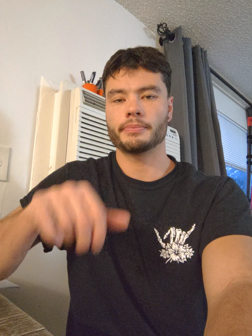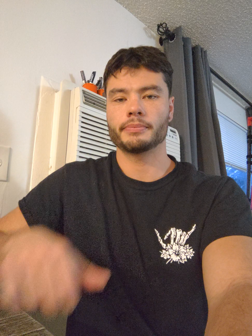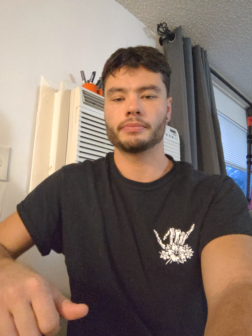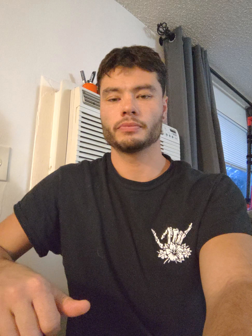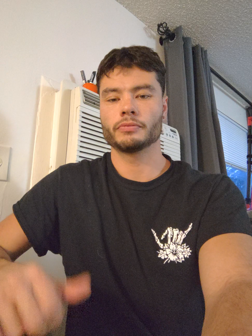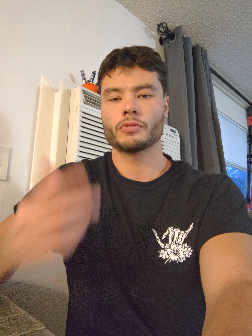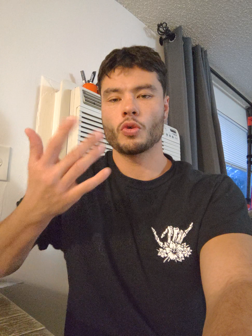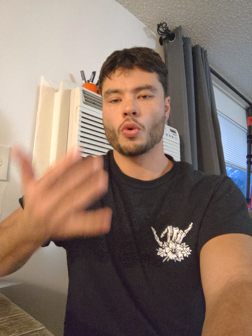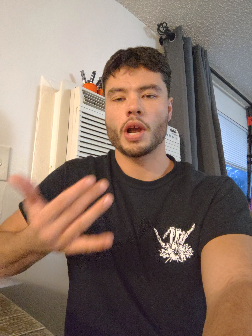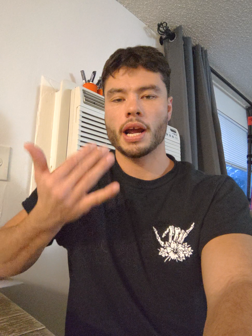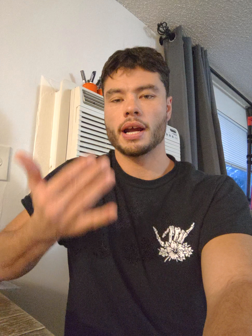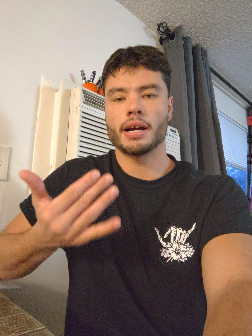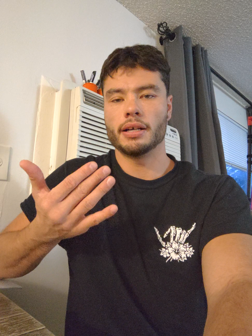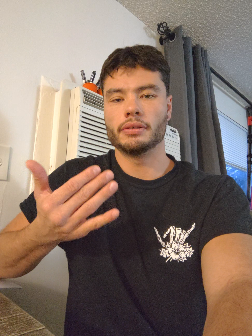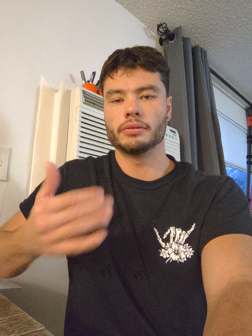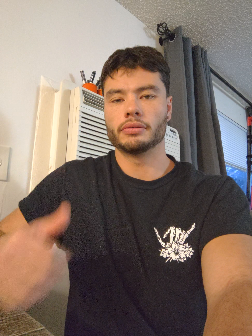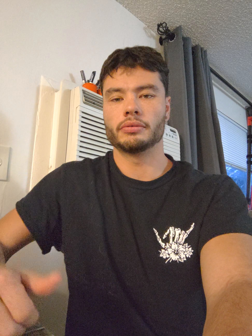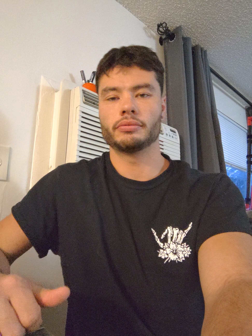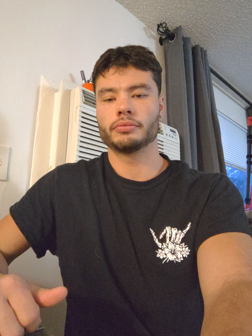wait